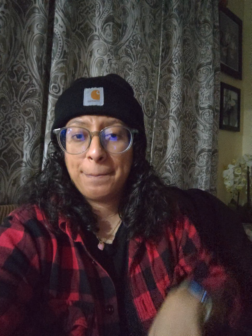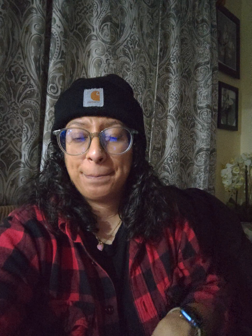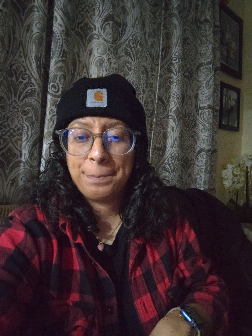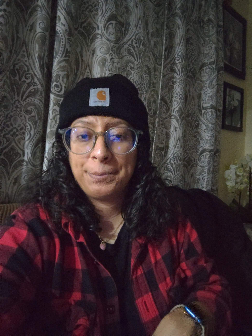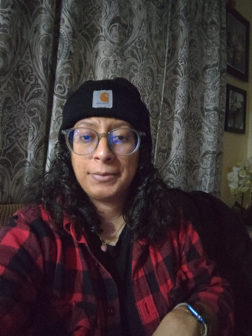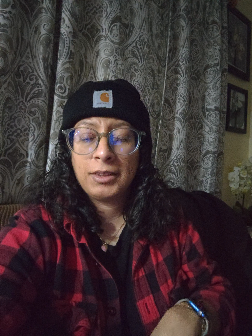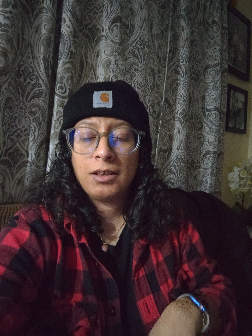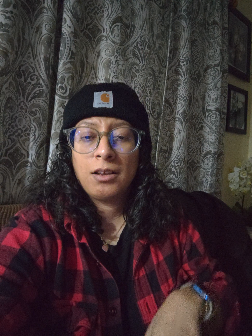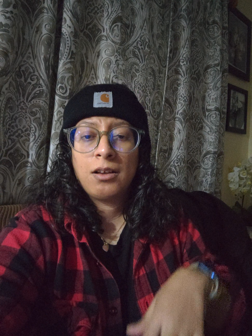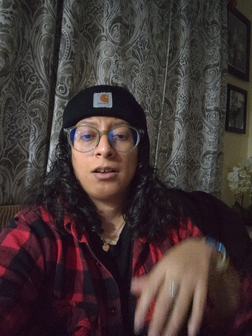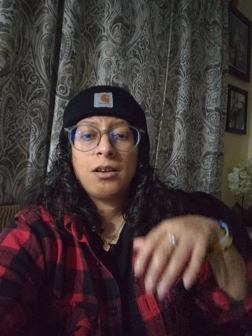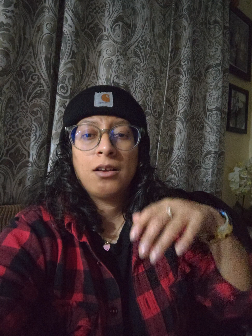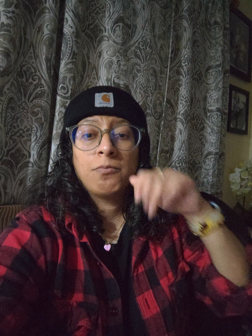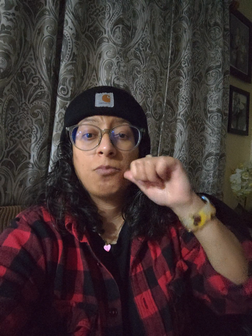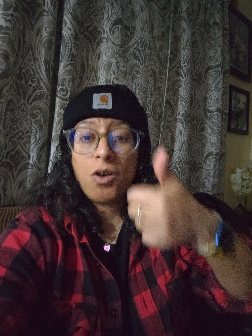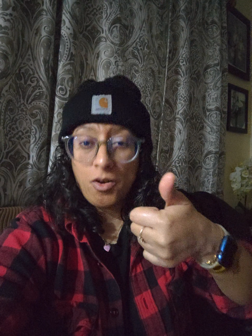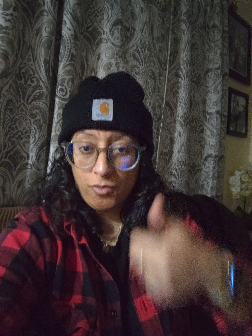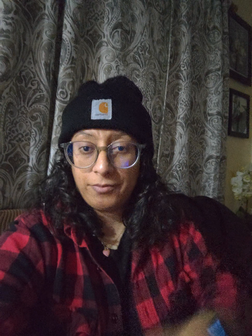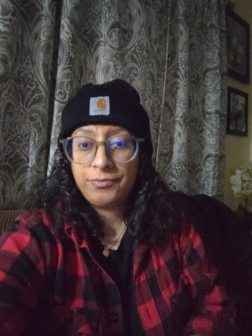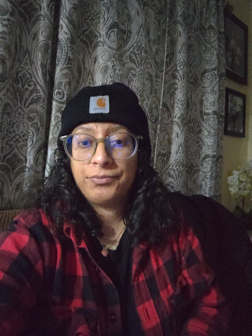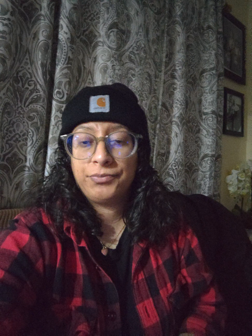tomorrow